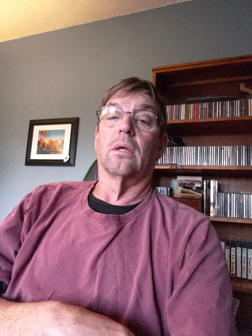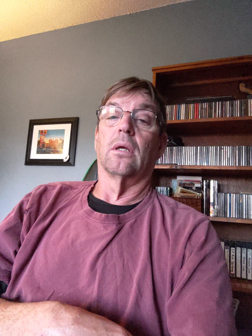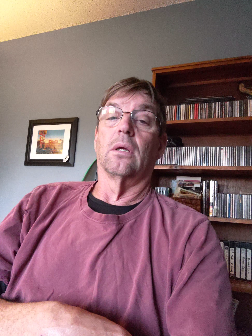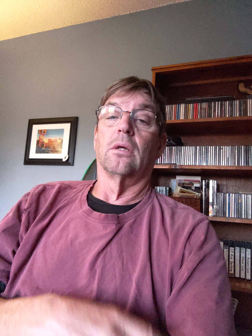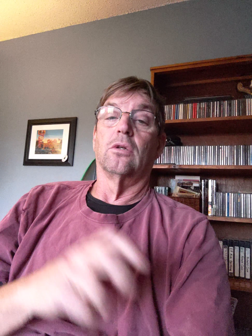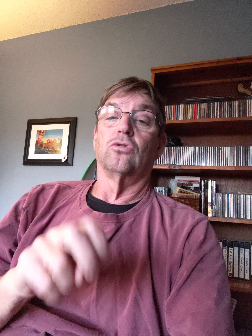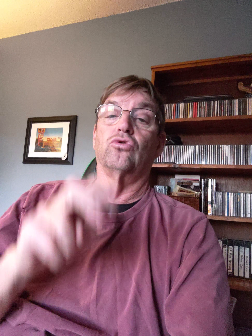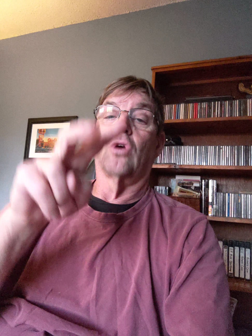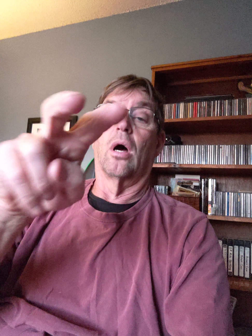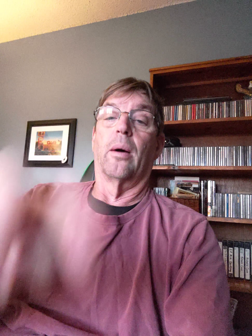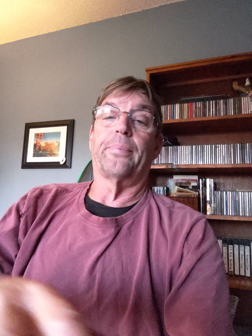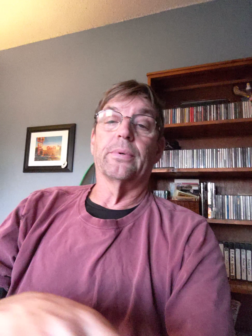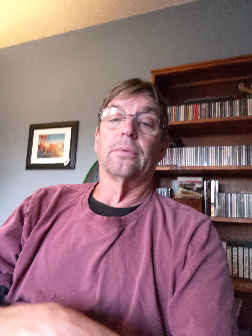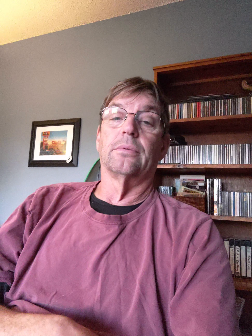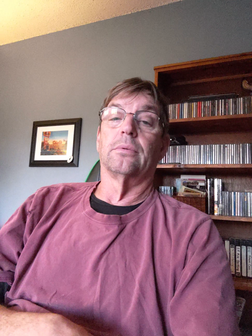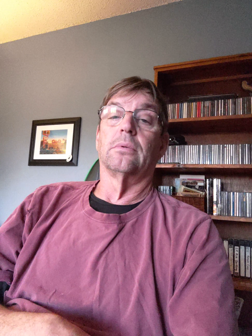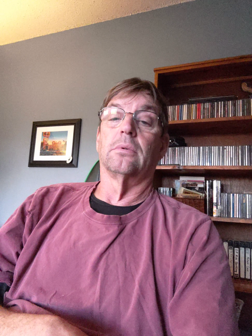jump